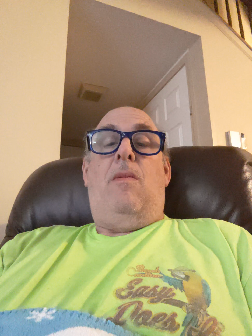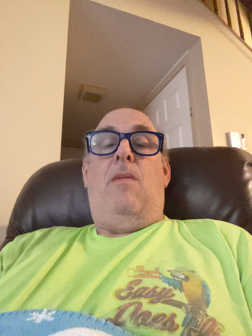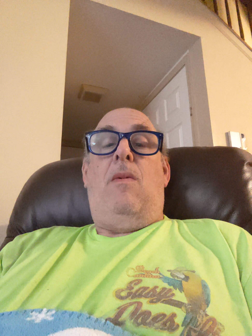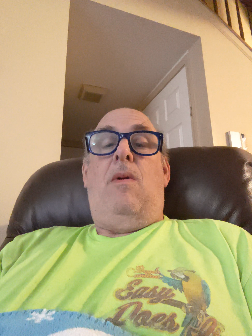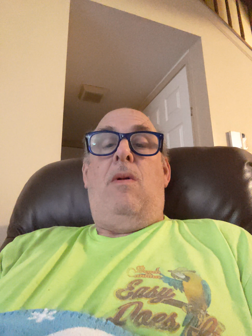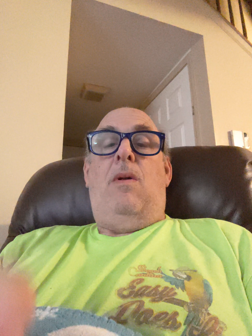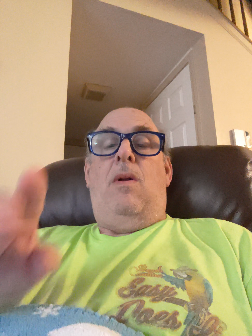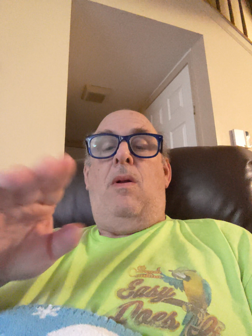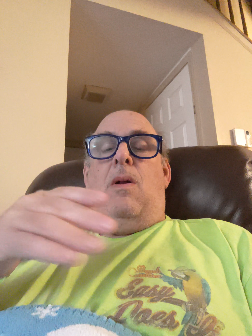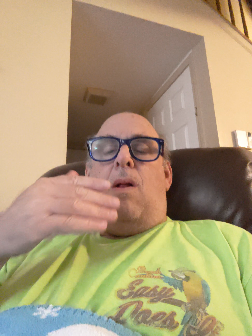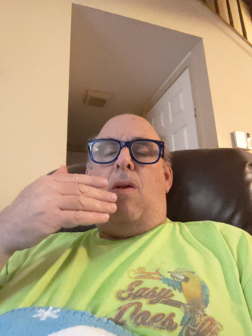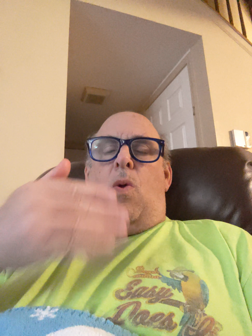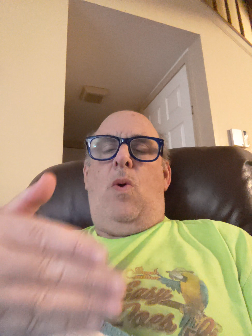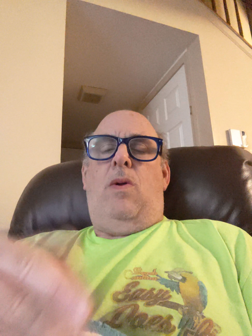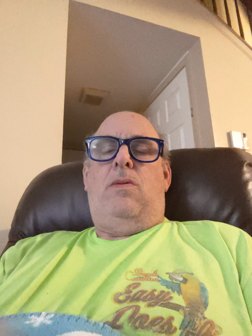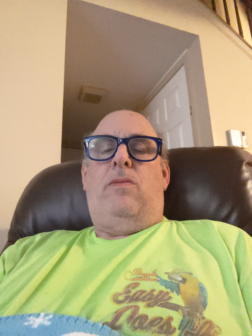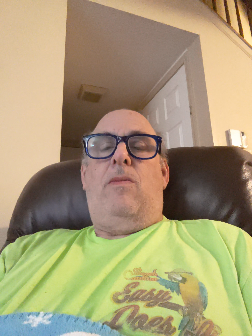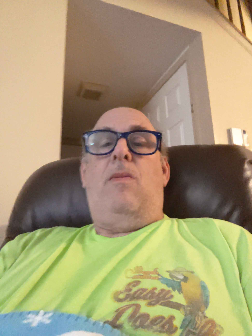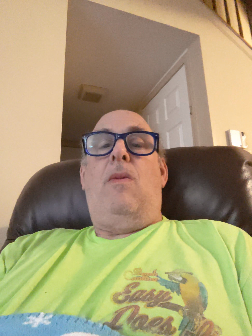close